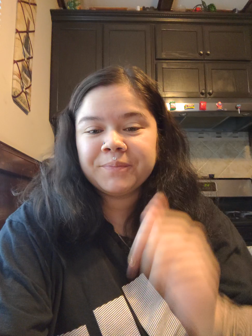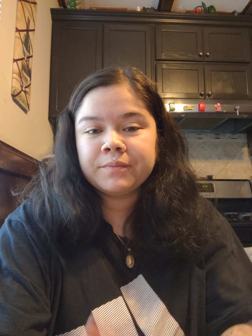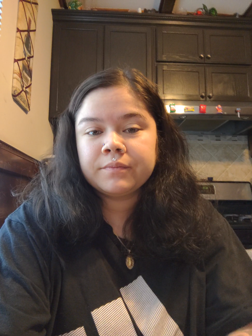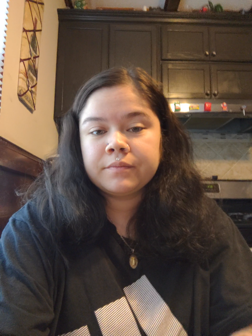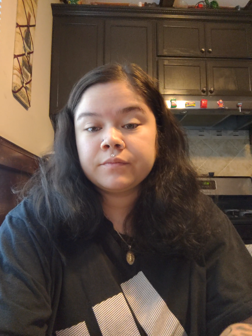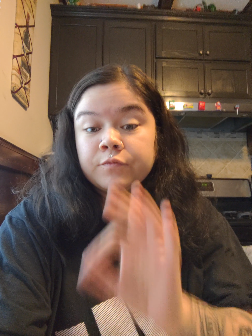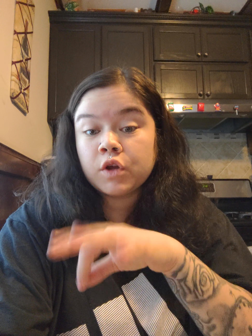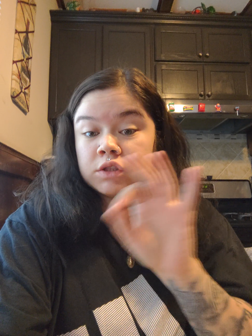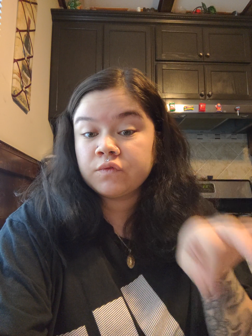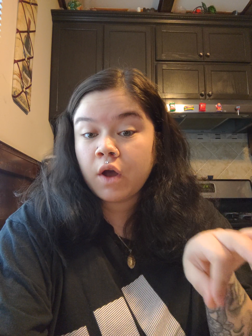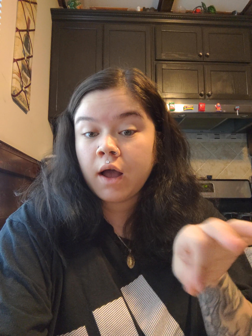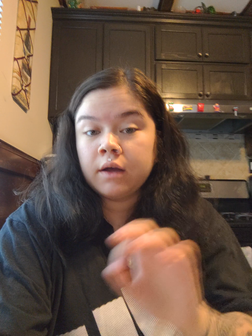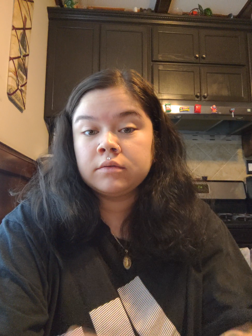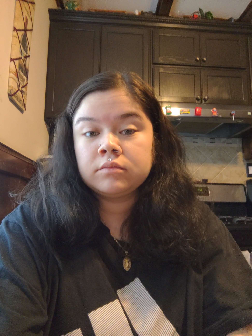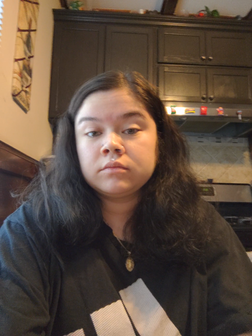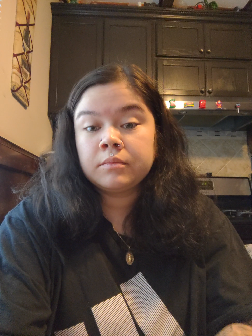french fries